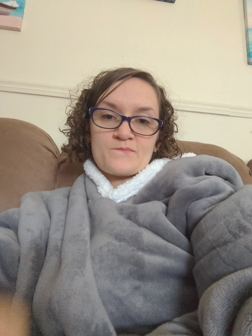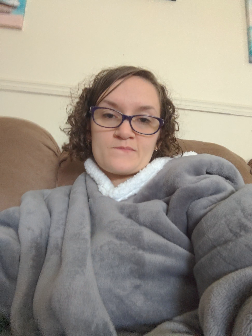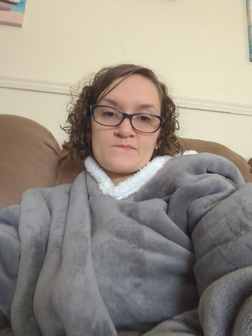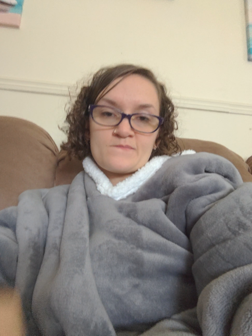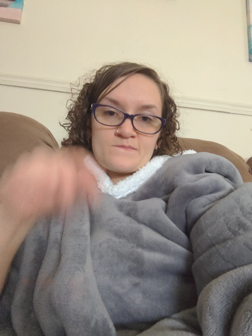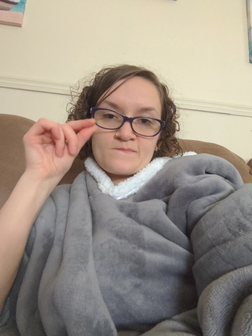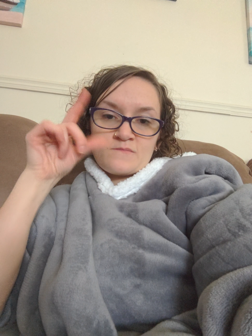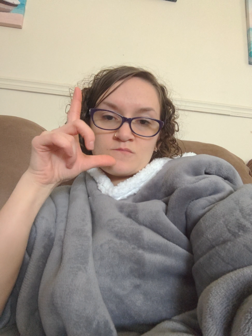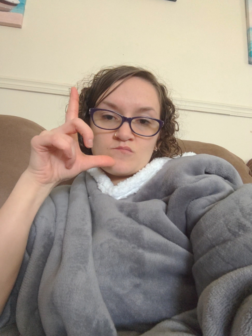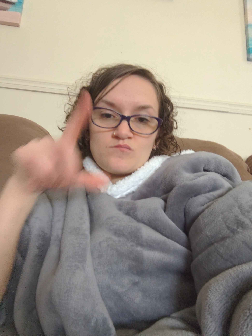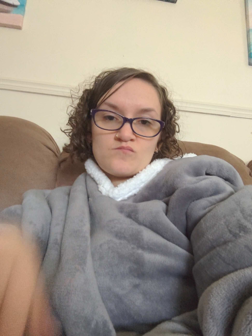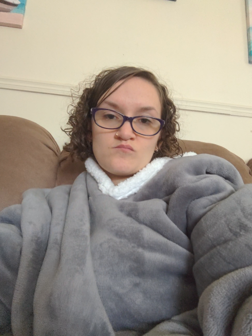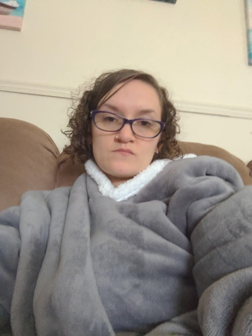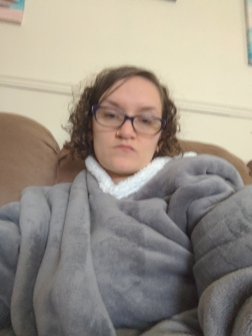wake